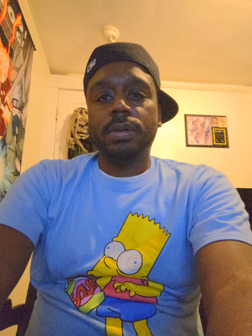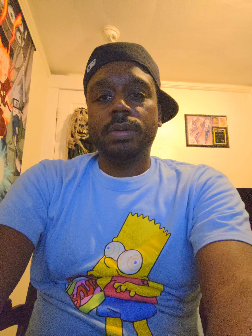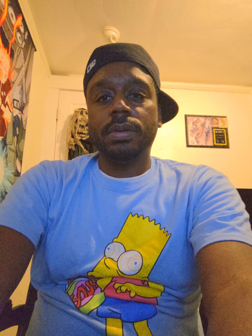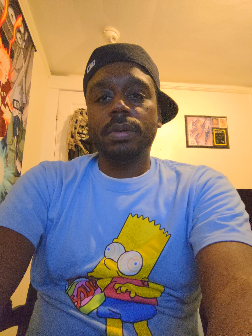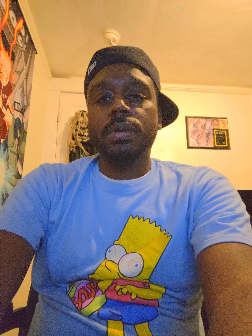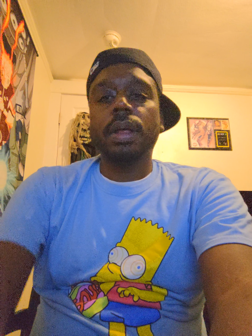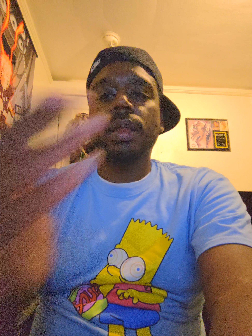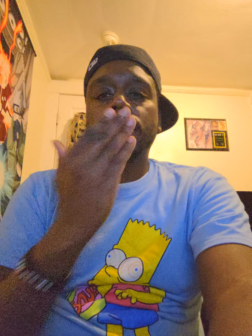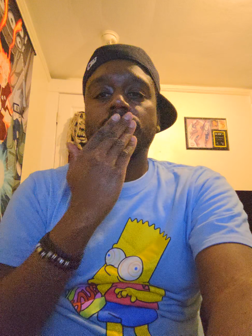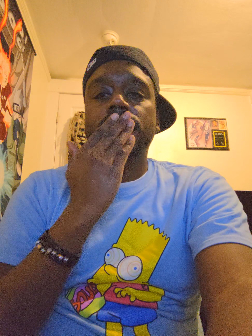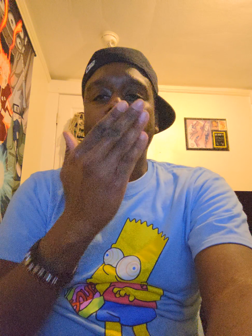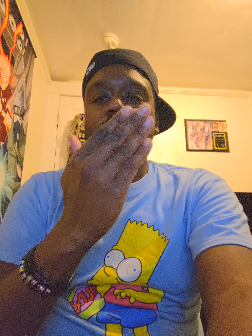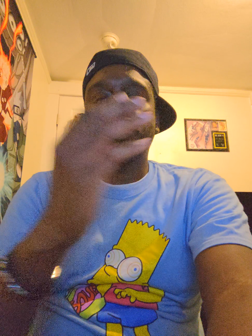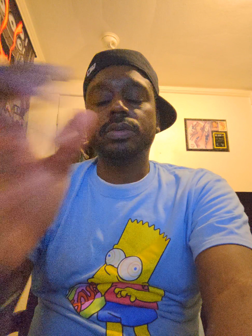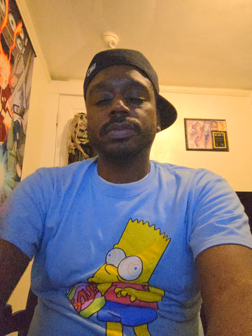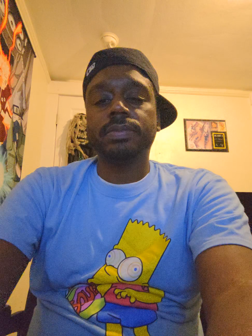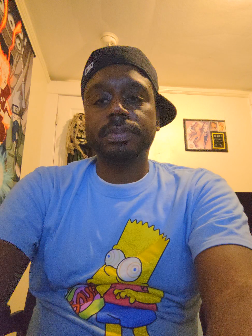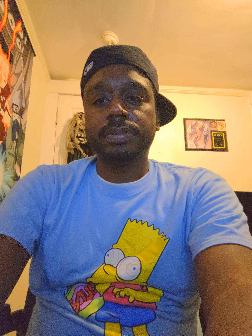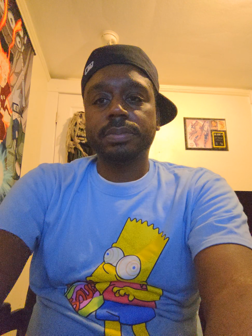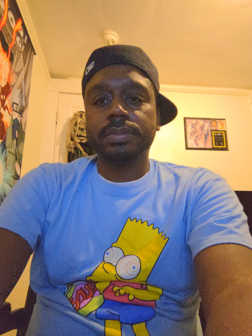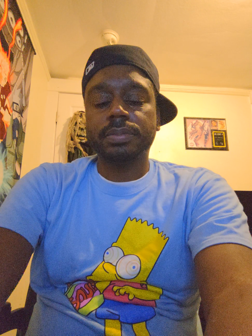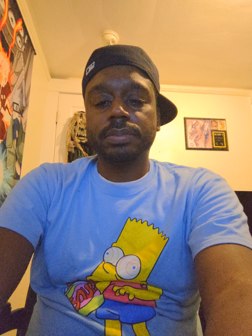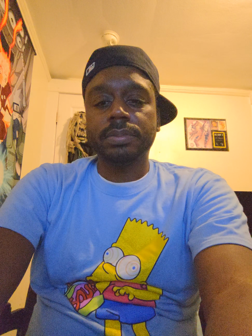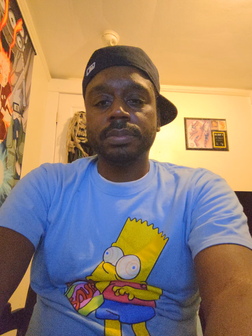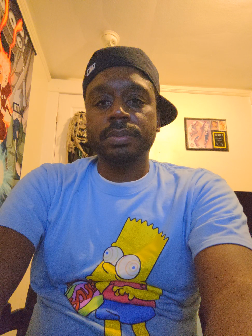thank you